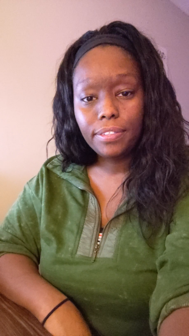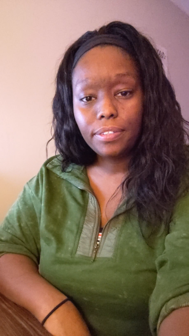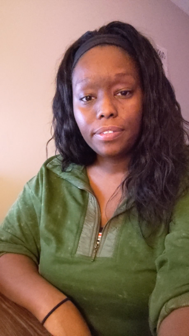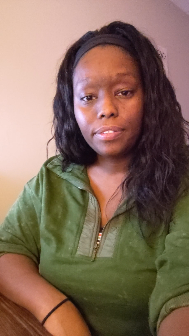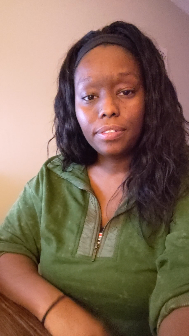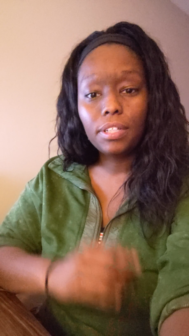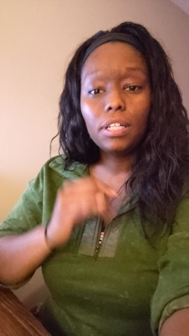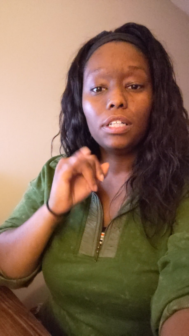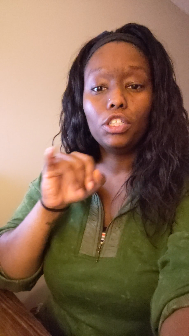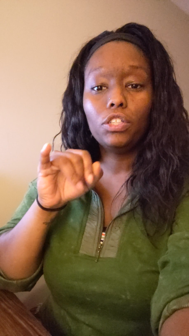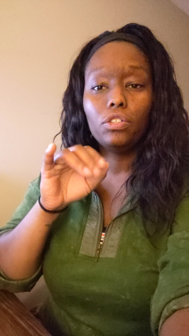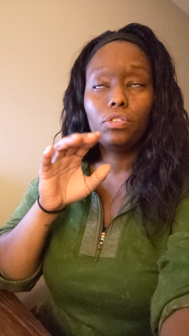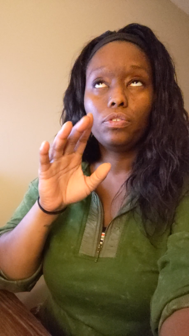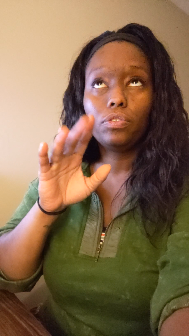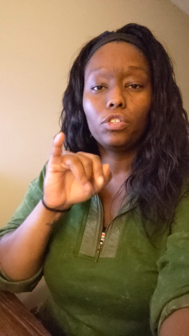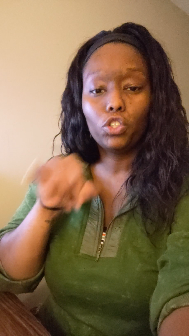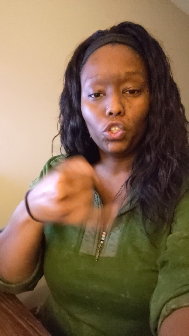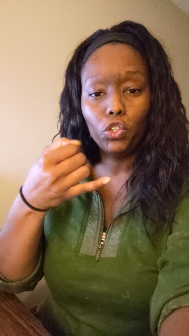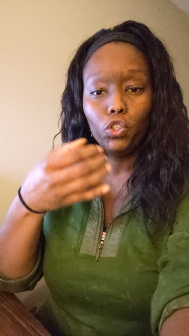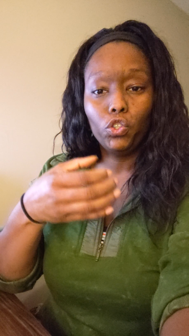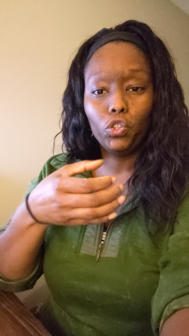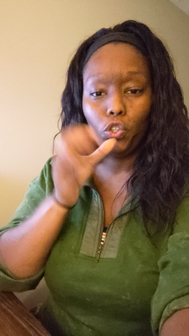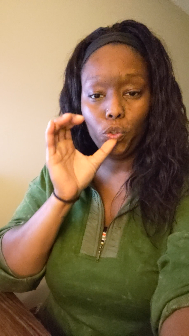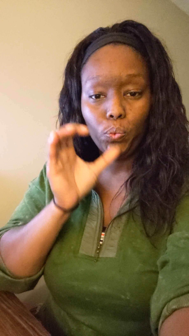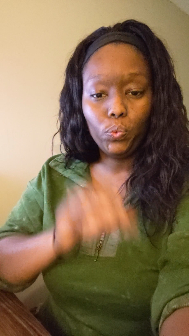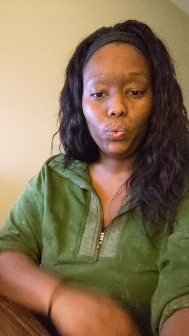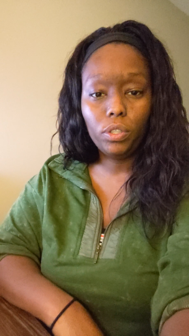juice